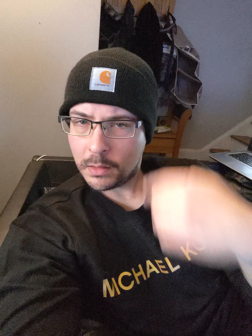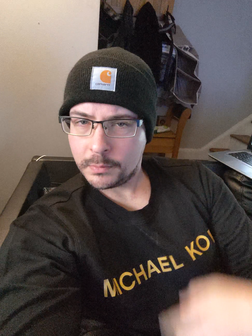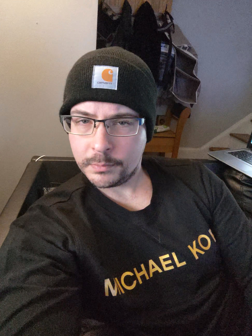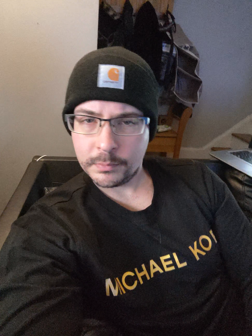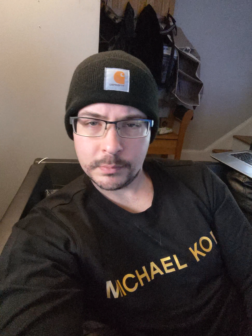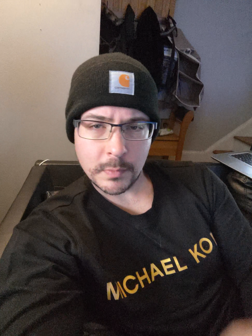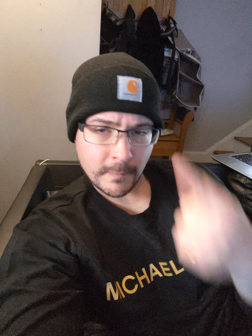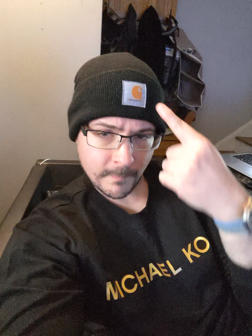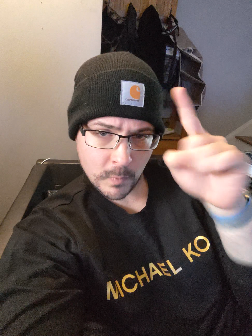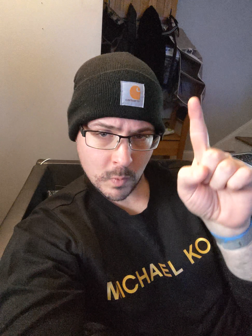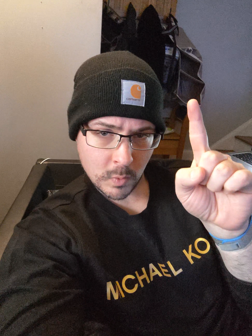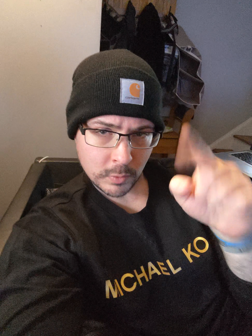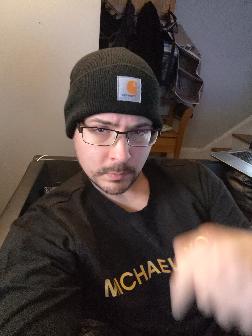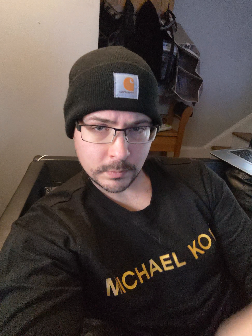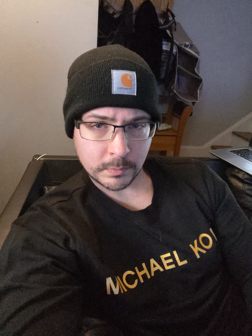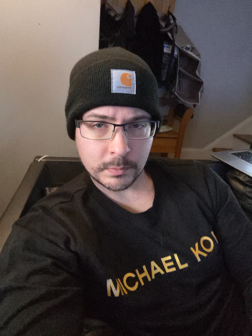for